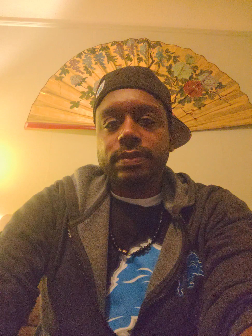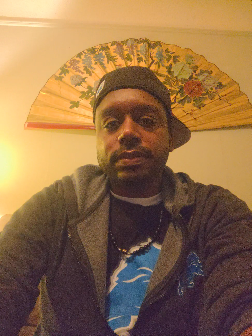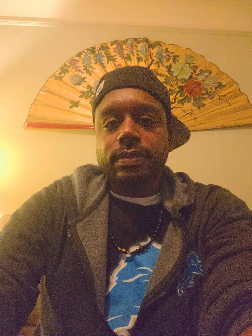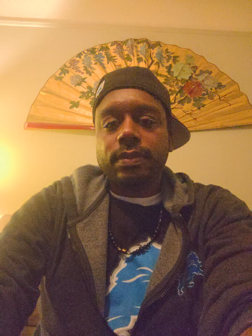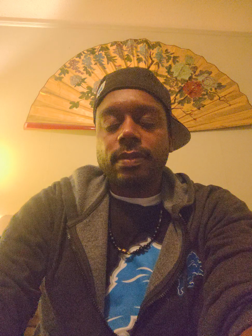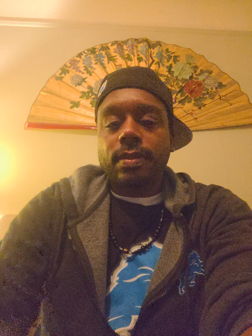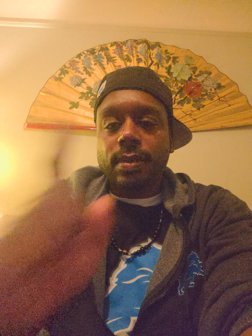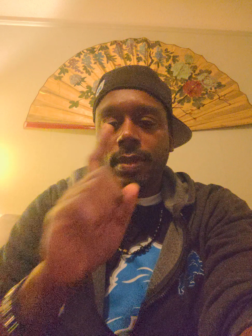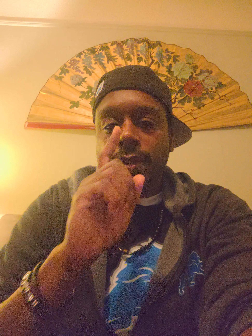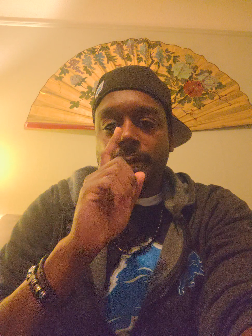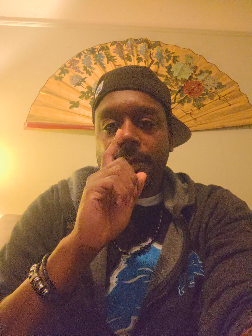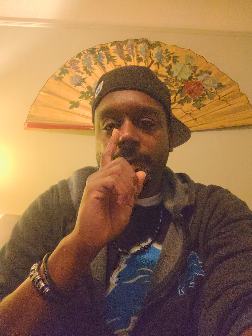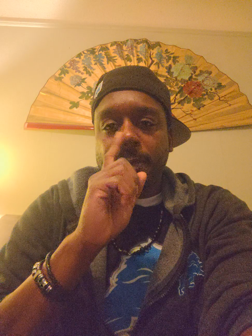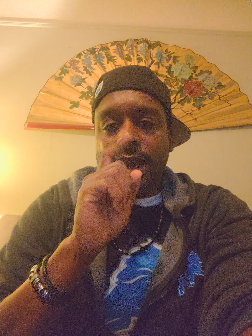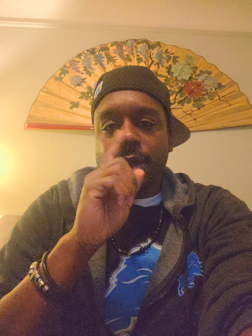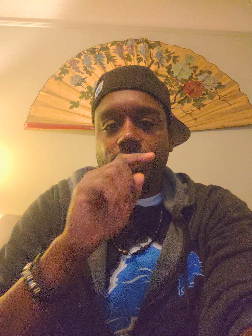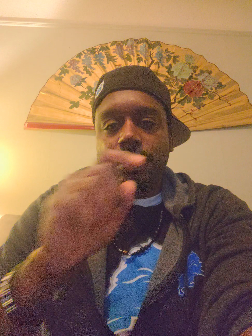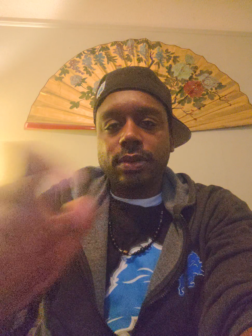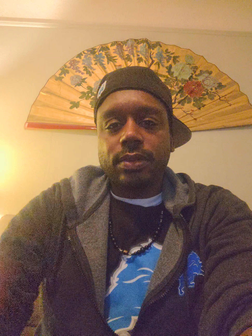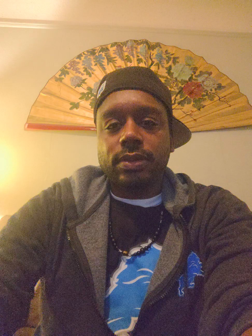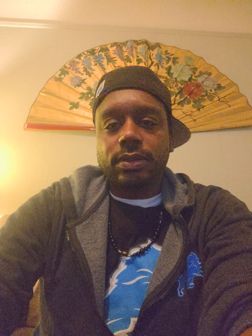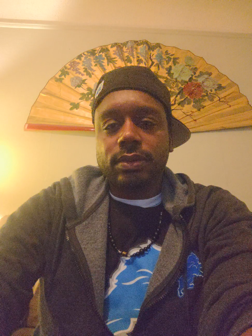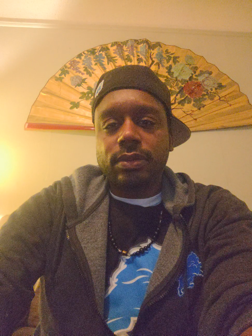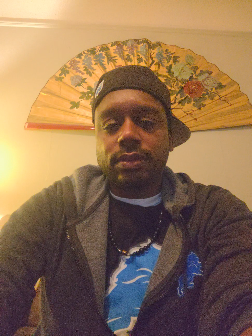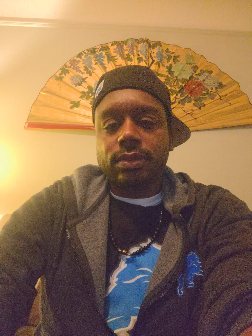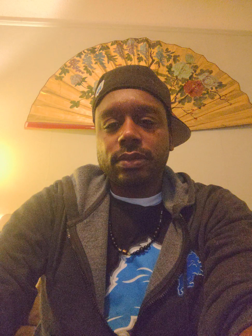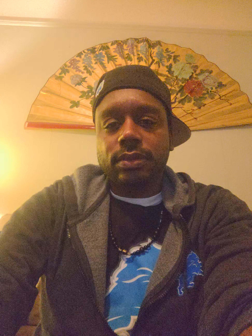mouse